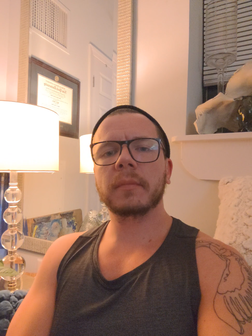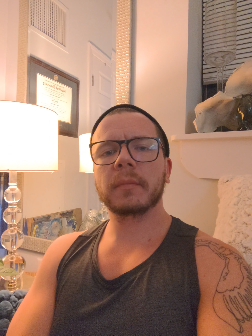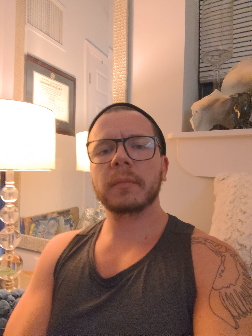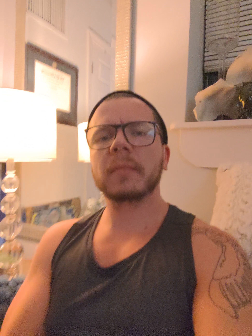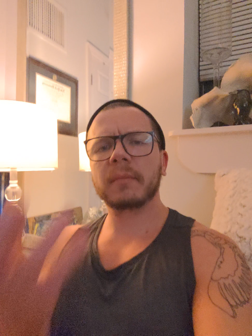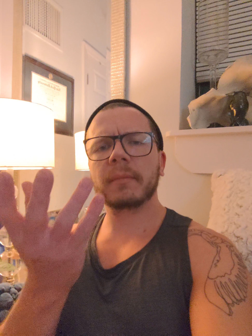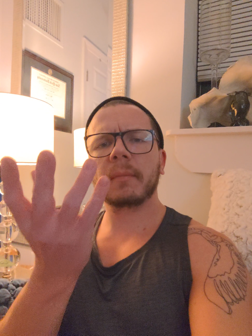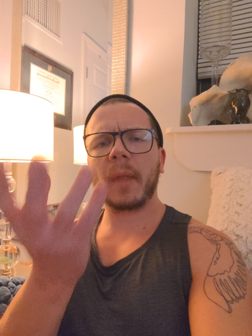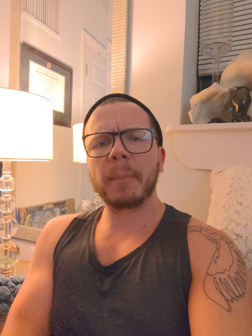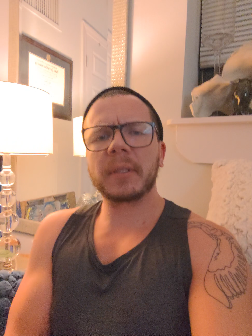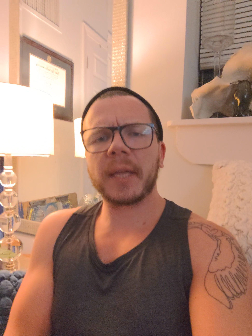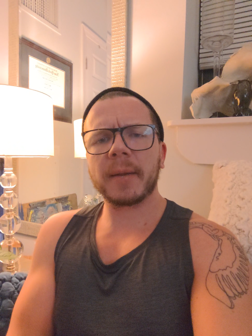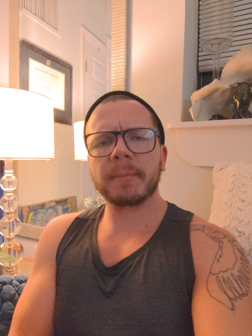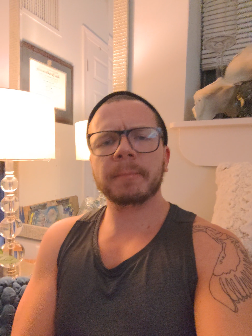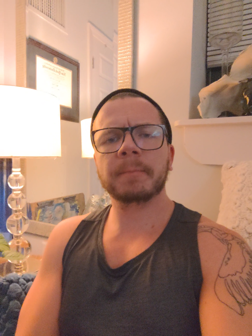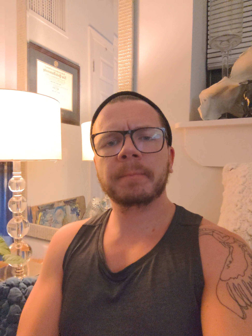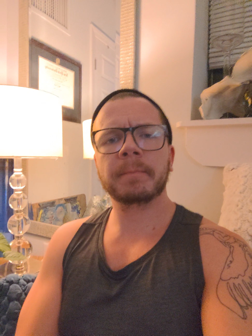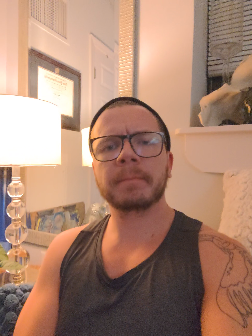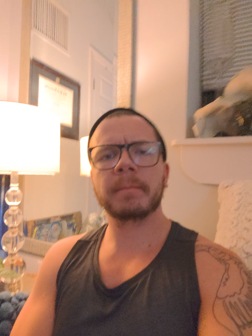empty